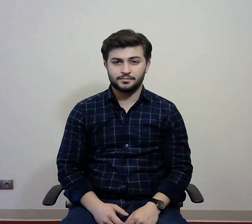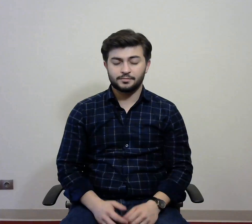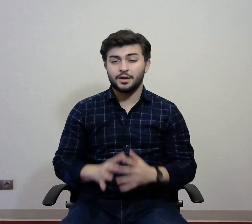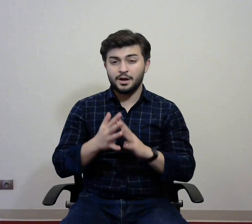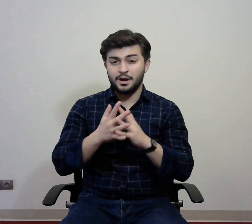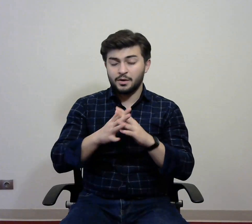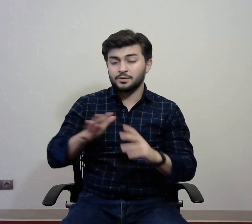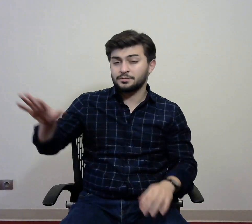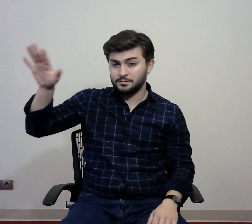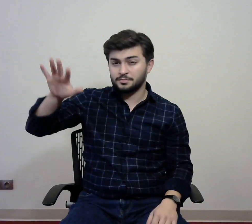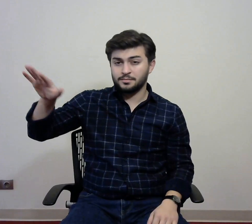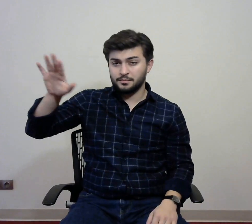rayonlarda